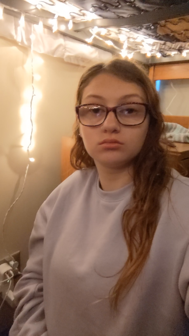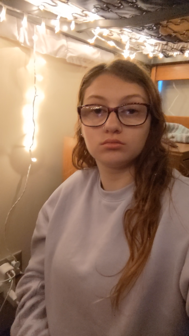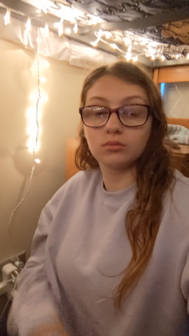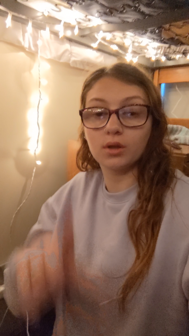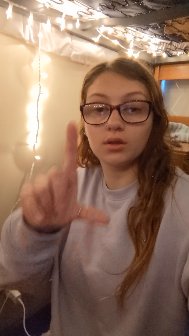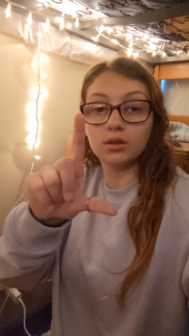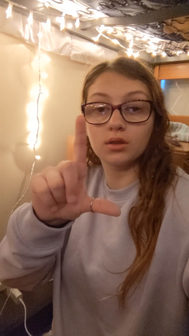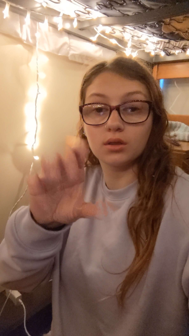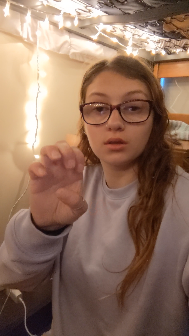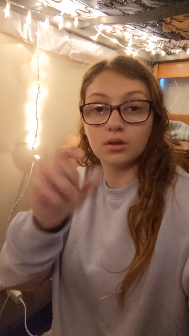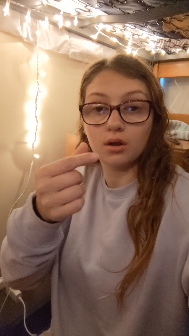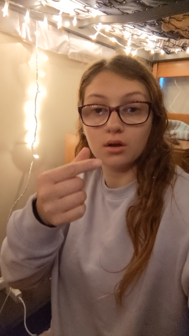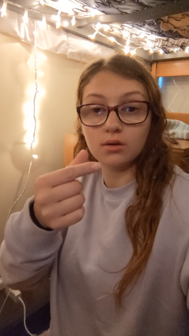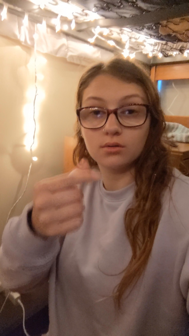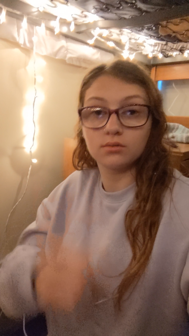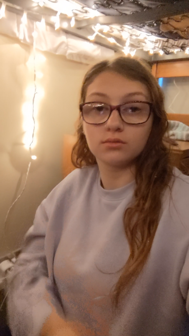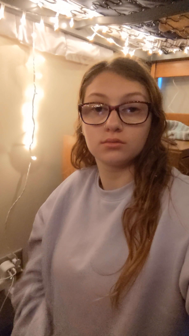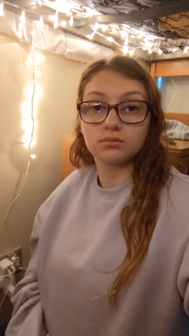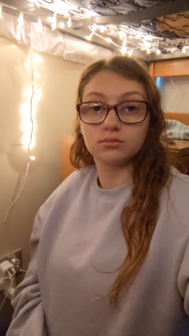leg